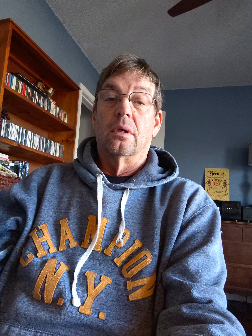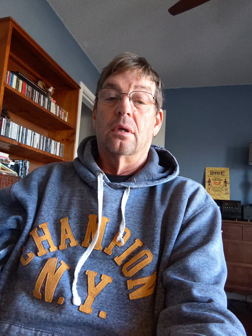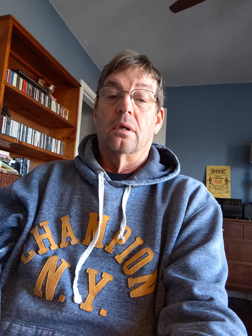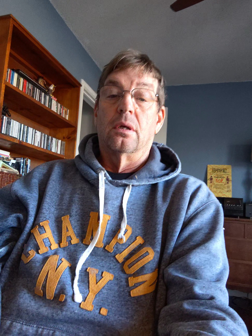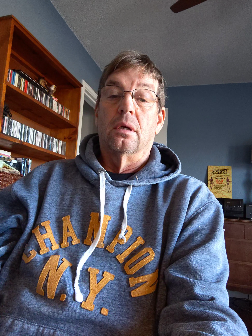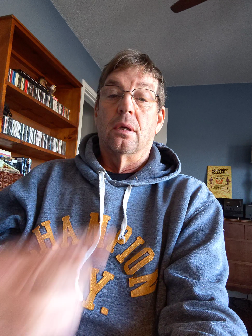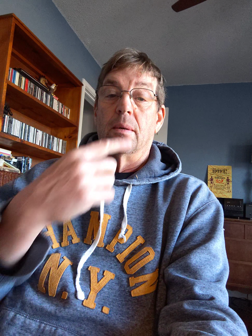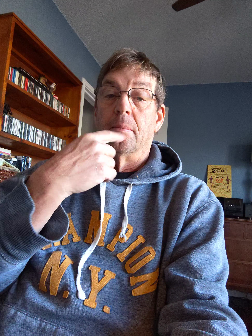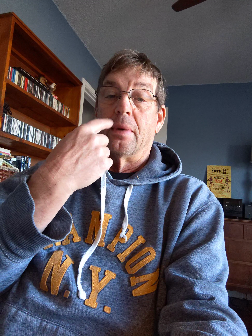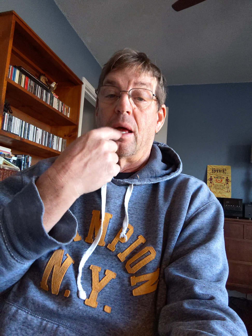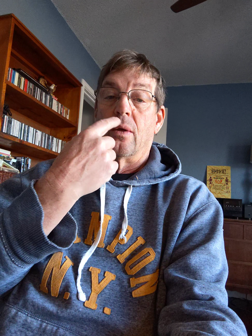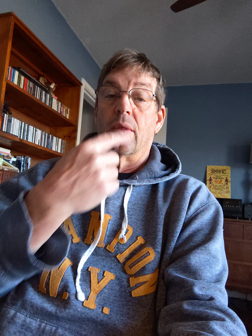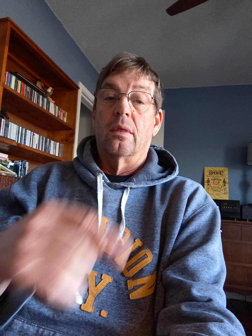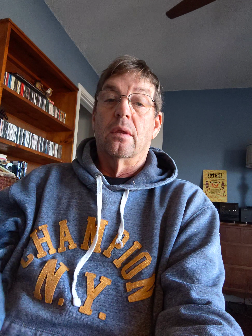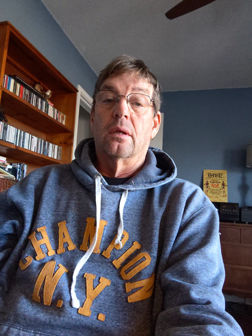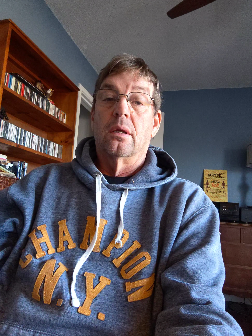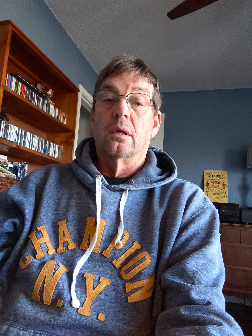mouth